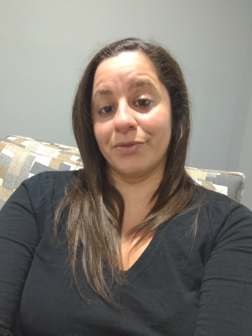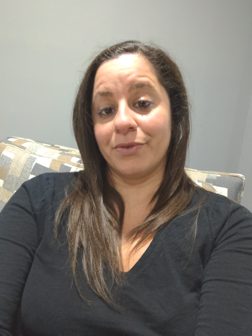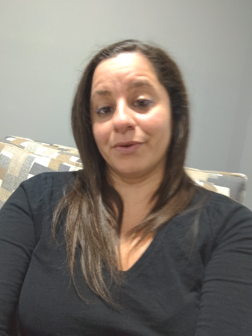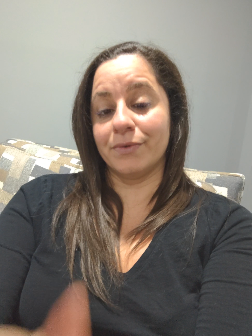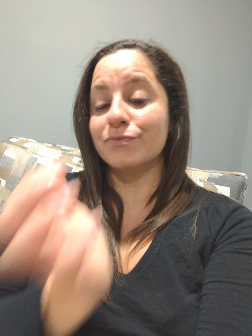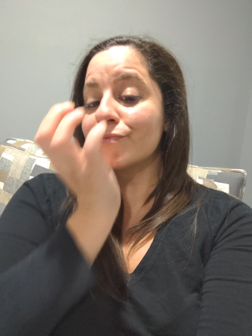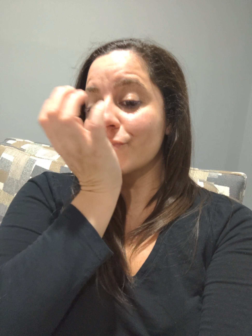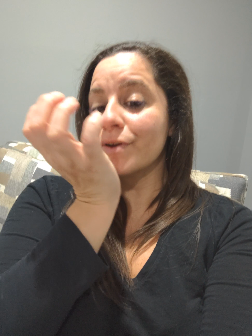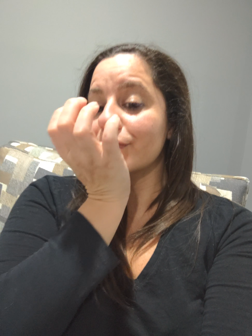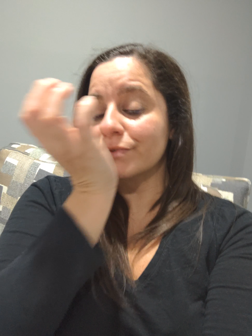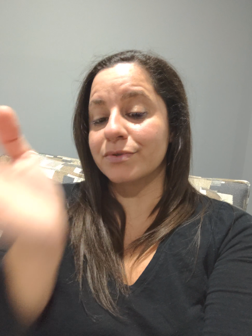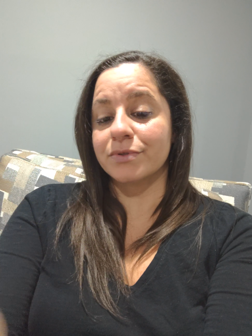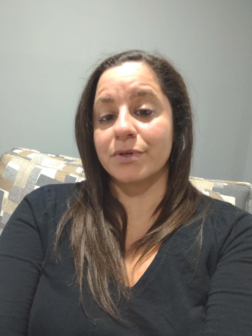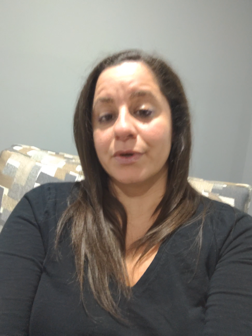grass